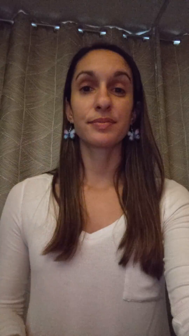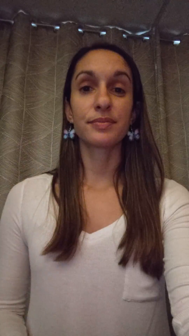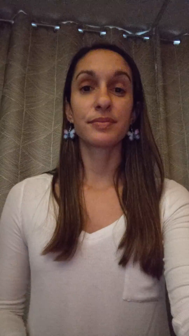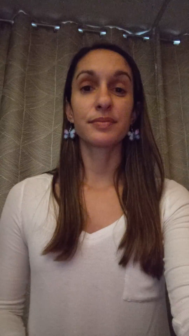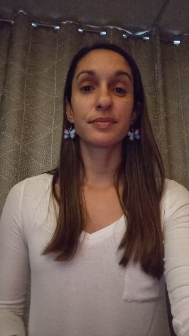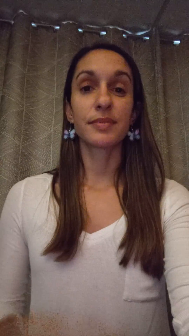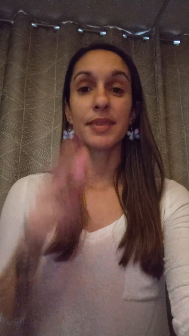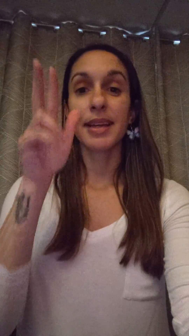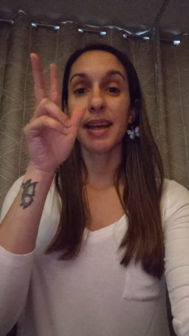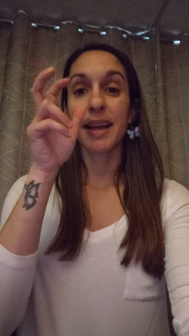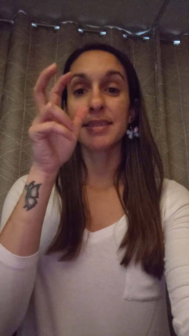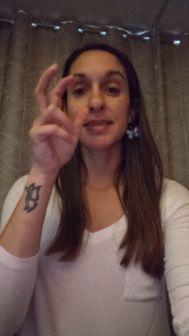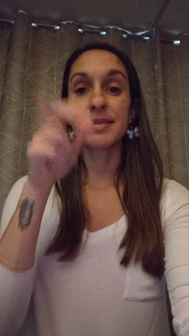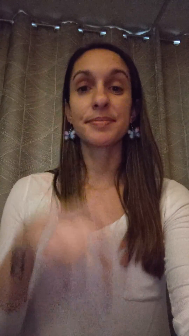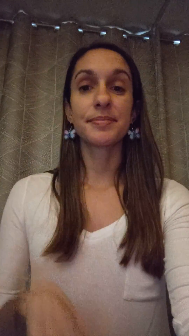ant